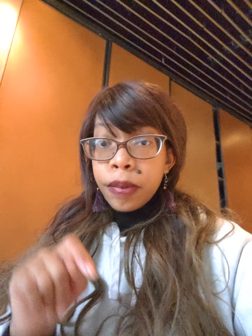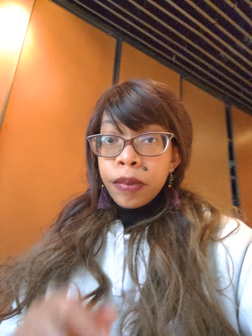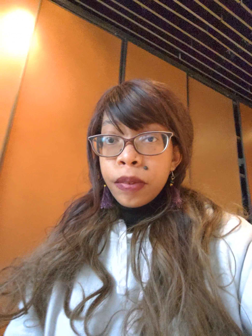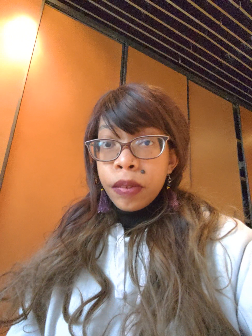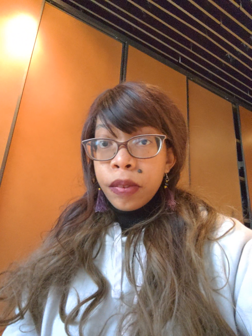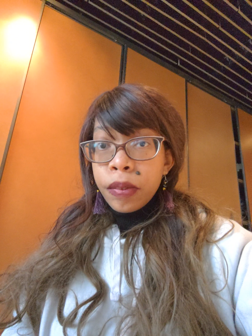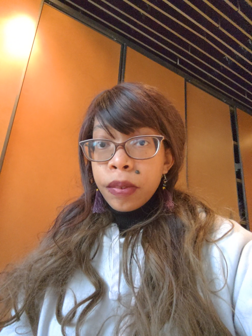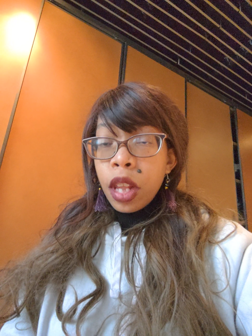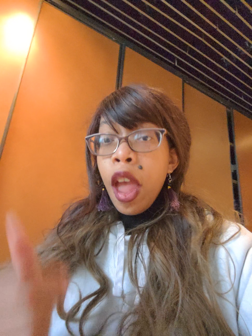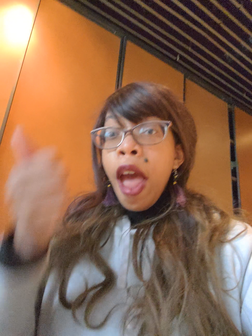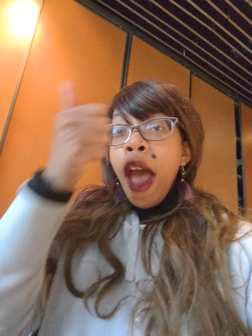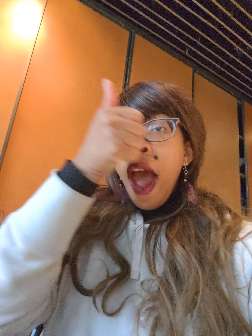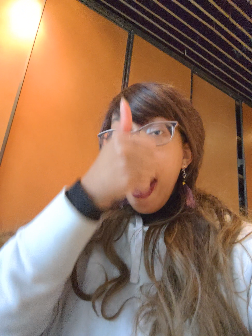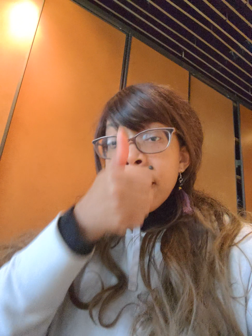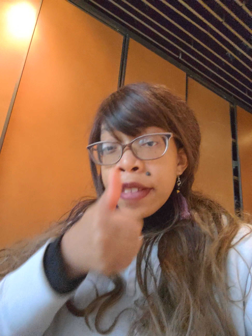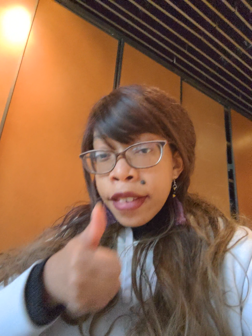every